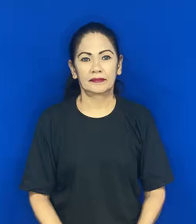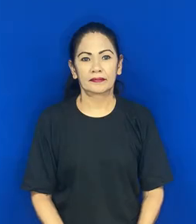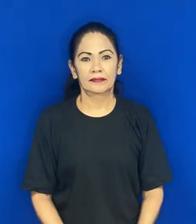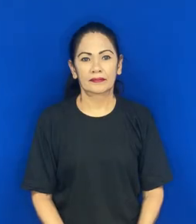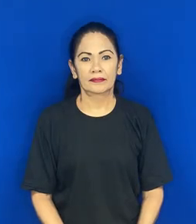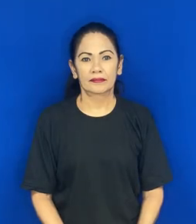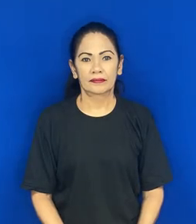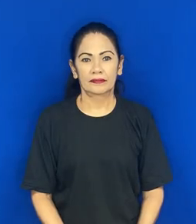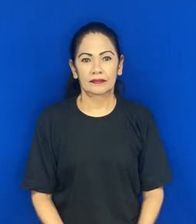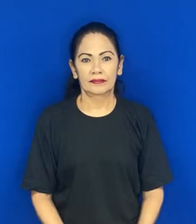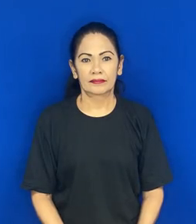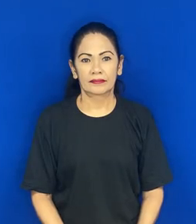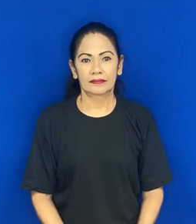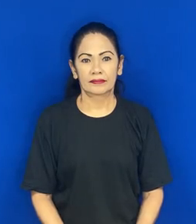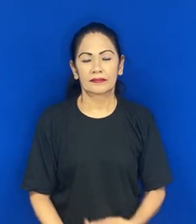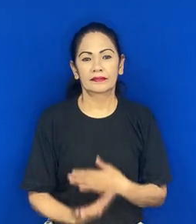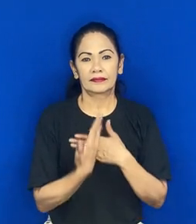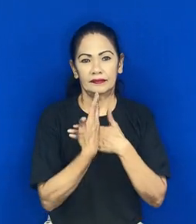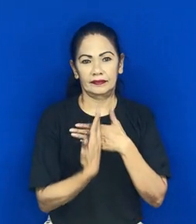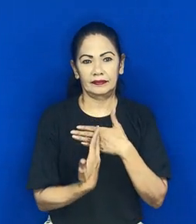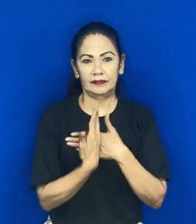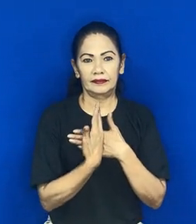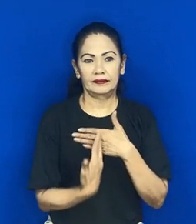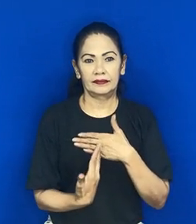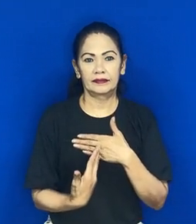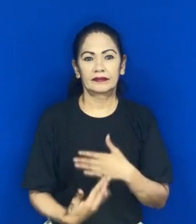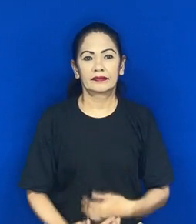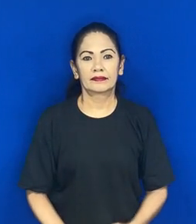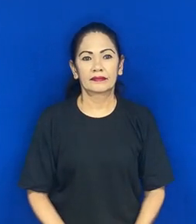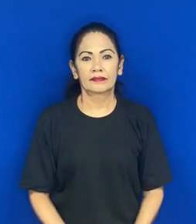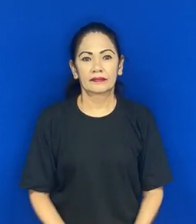bread